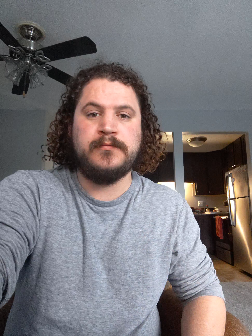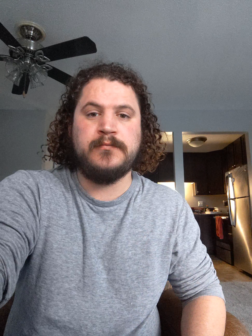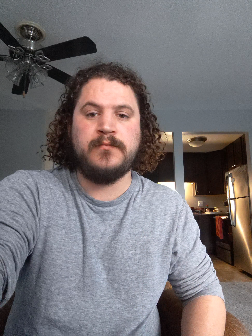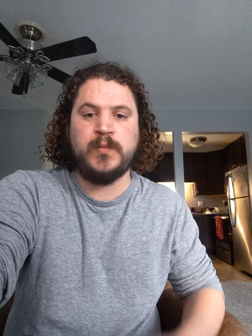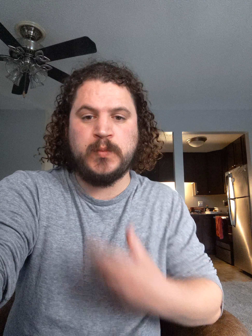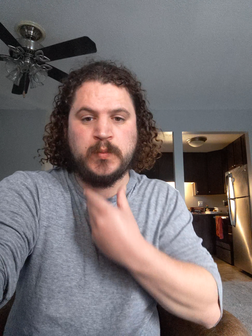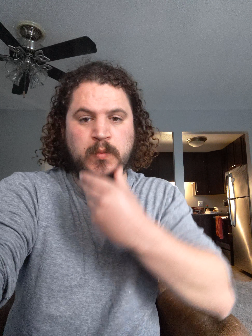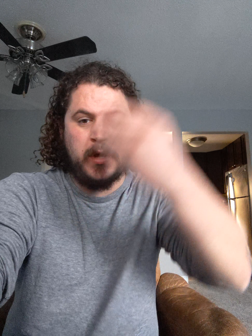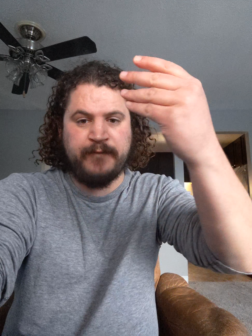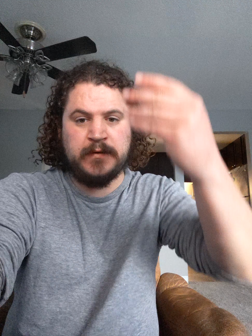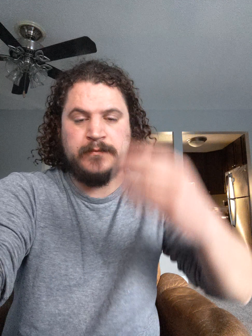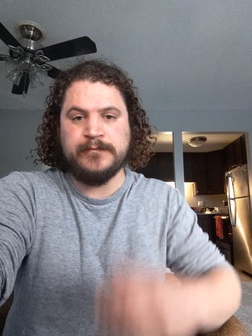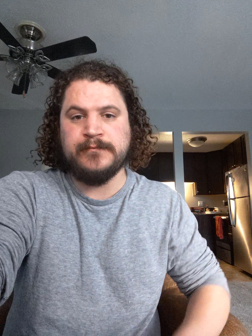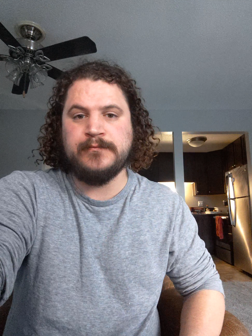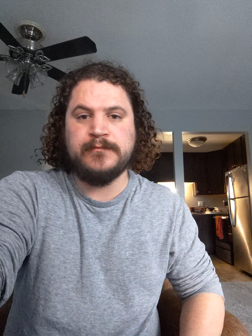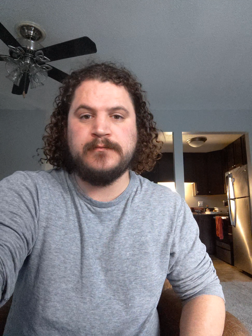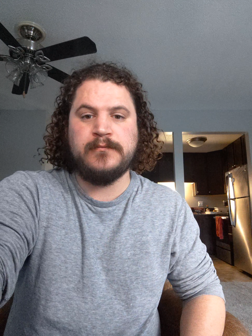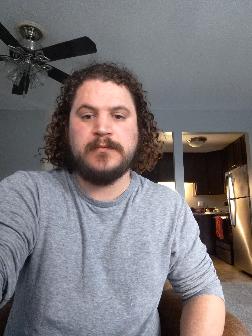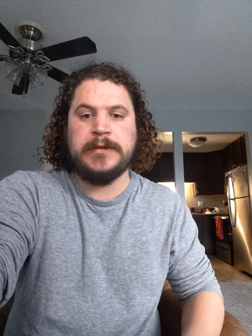giraffe